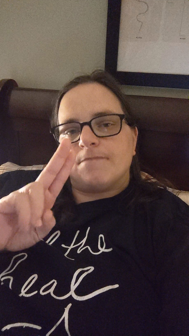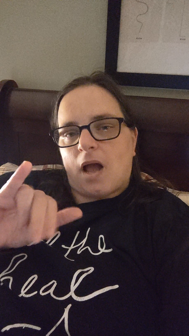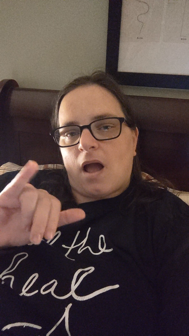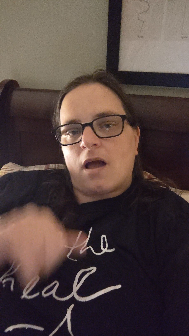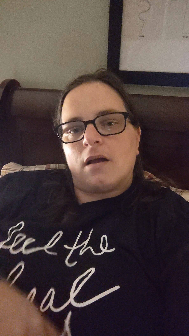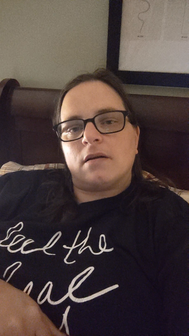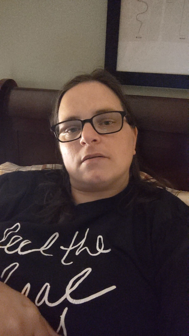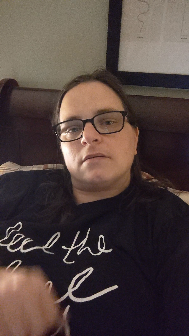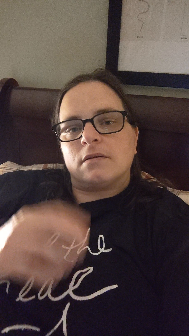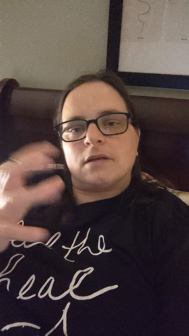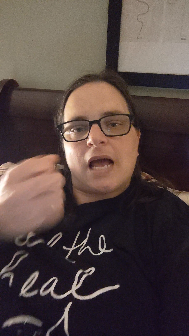catch